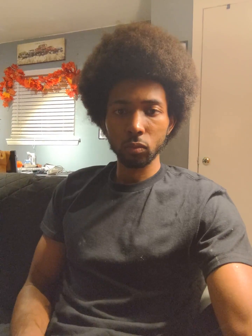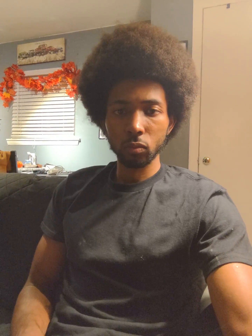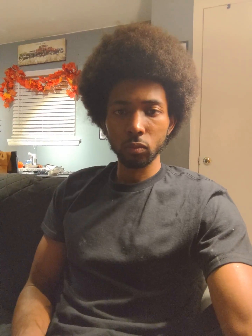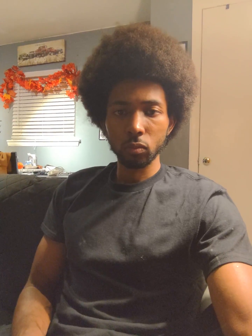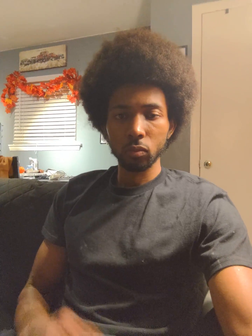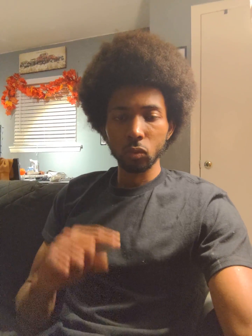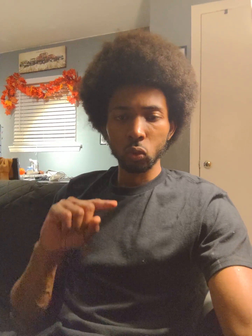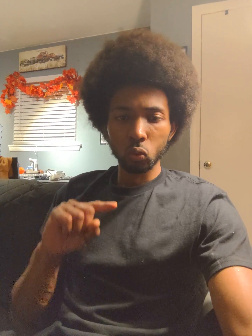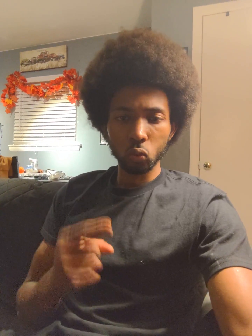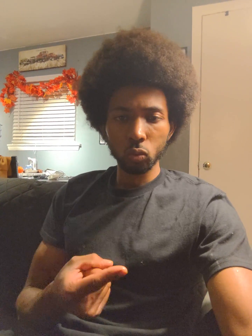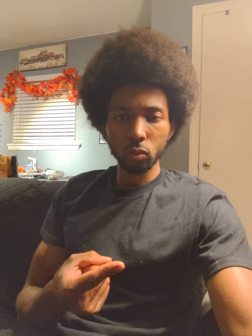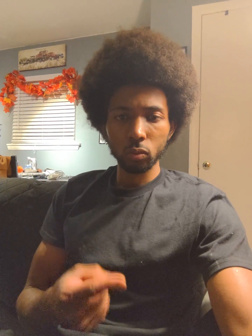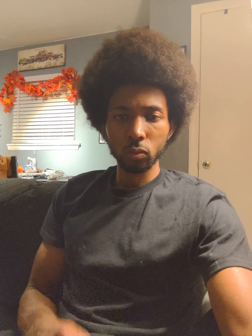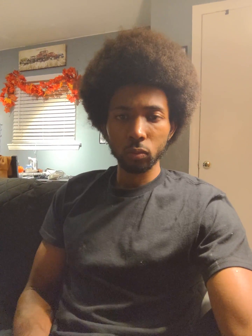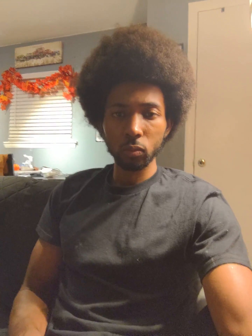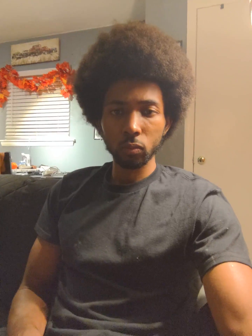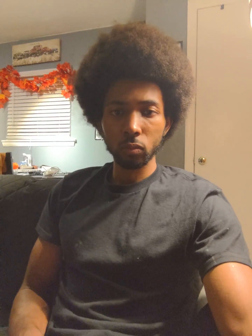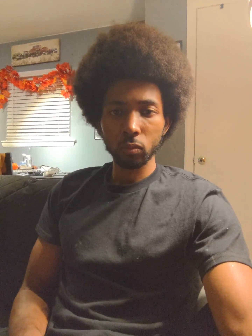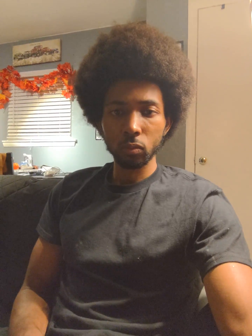hurt